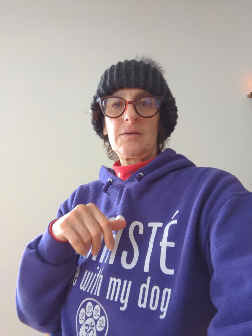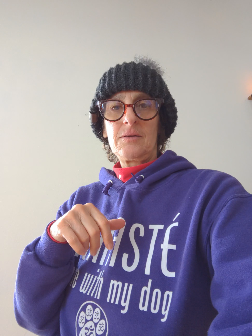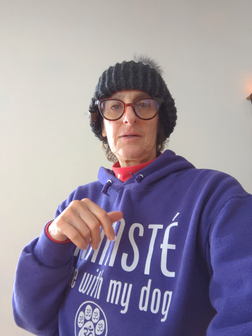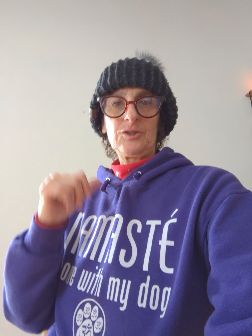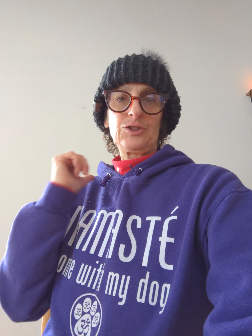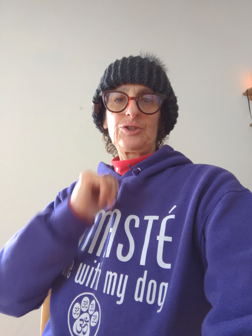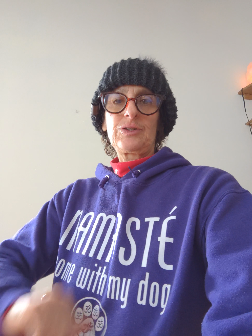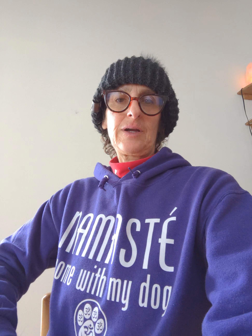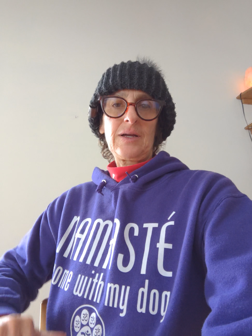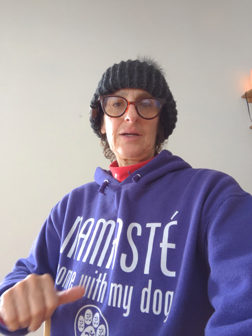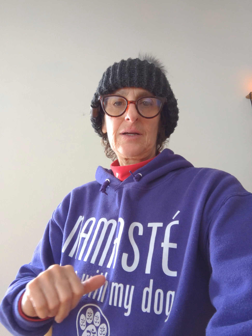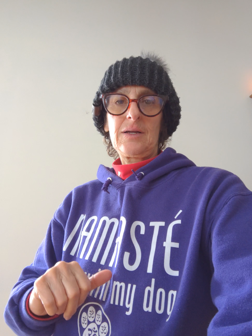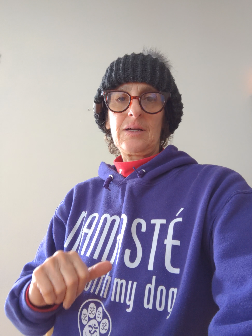jacket